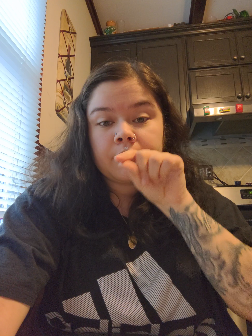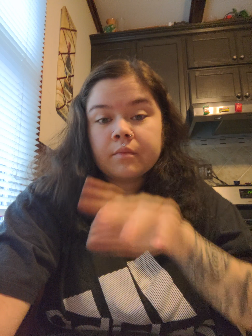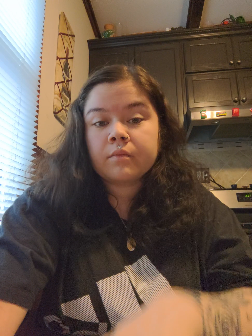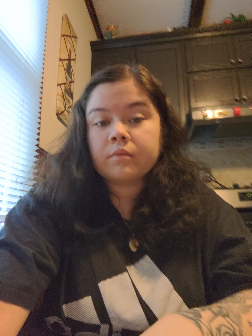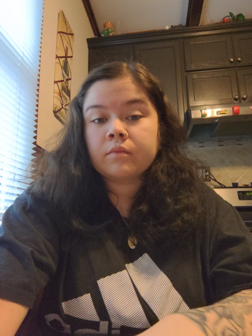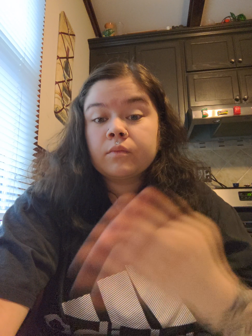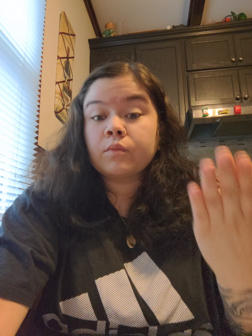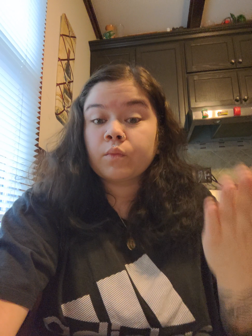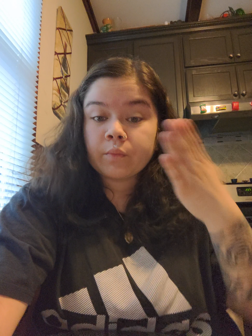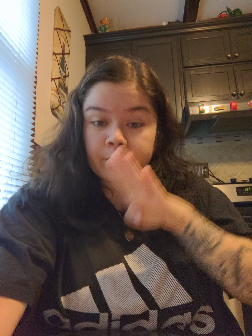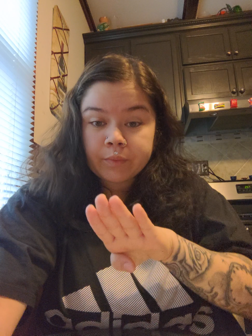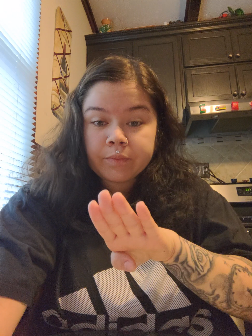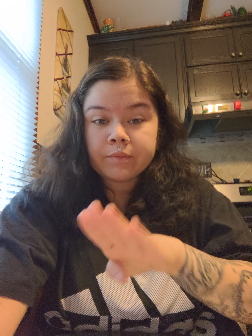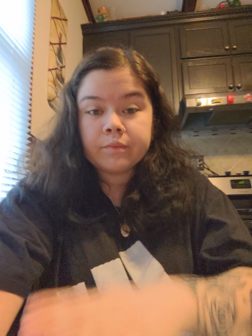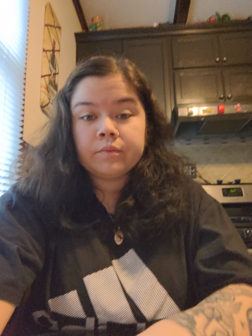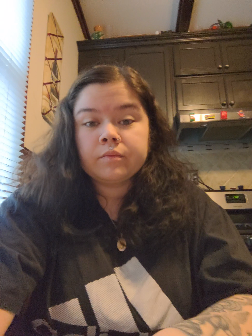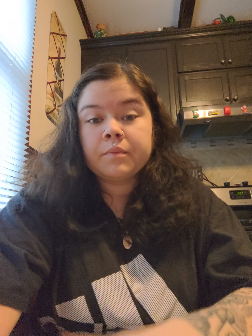close